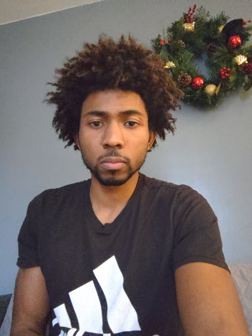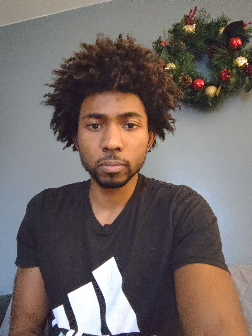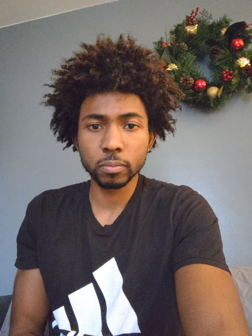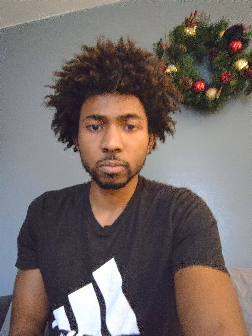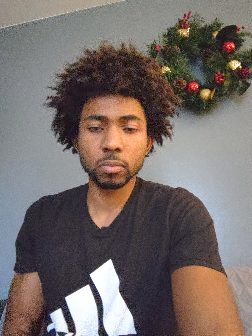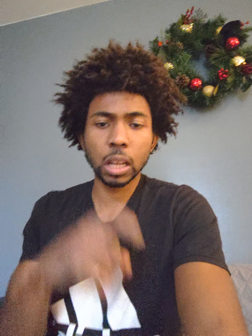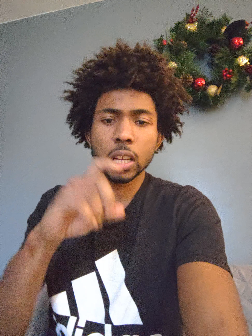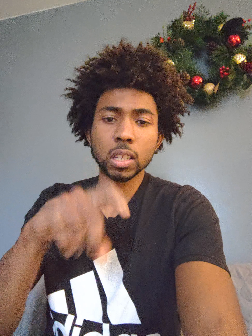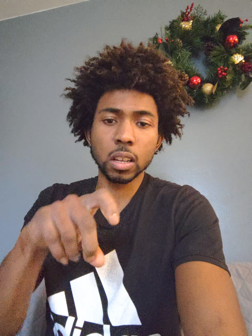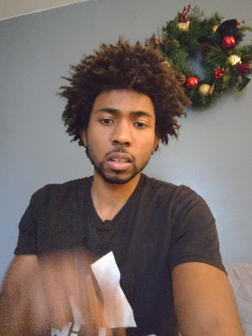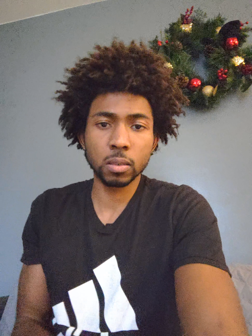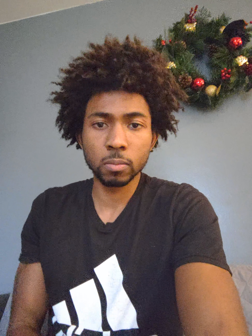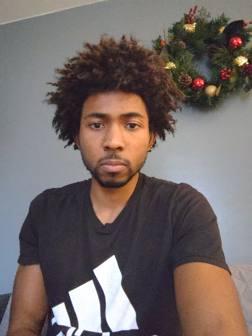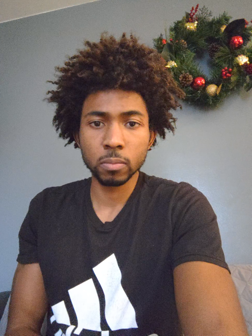time